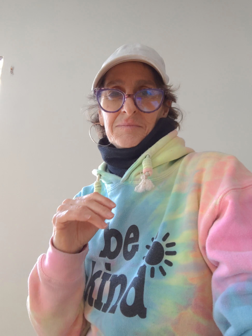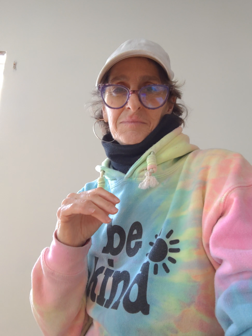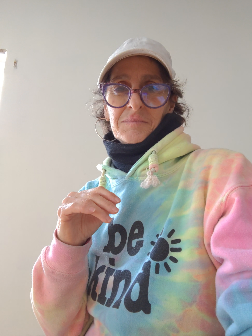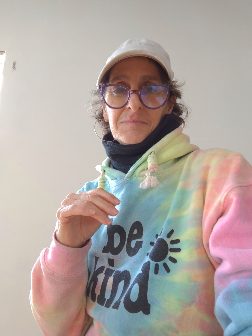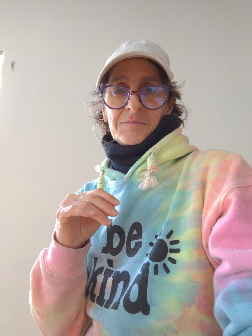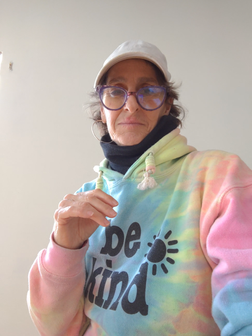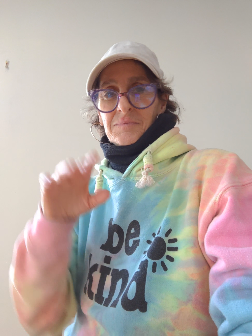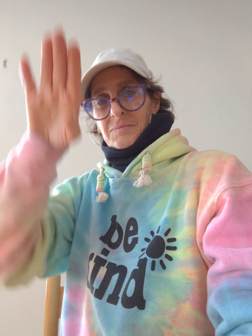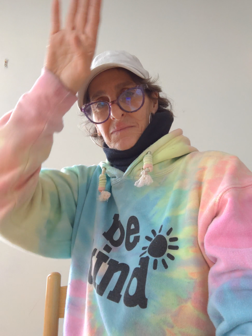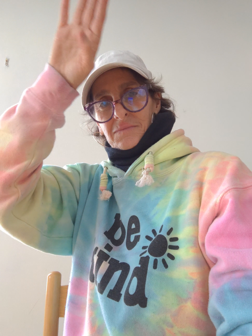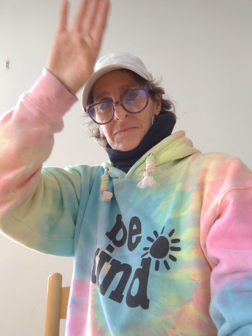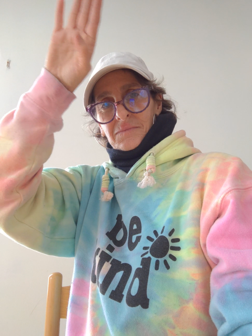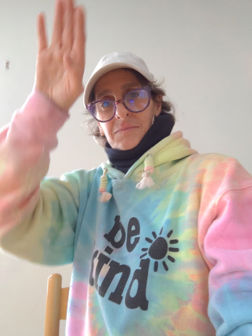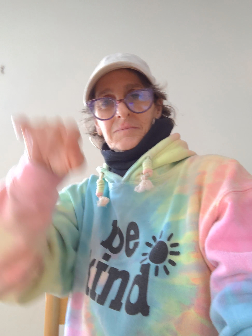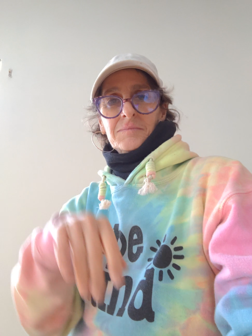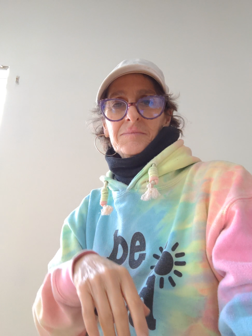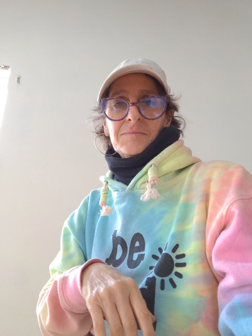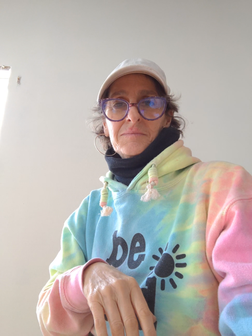fireman